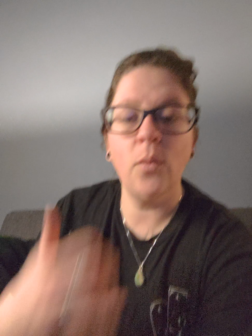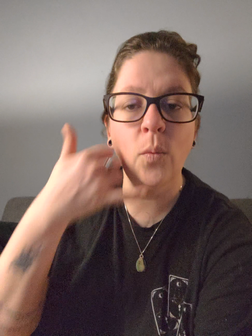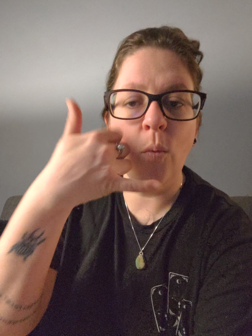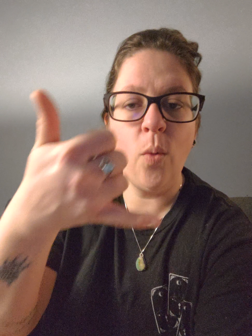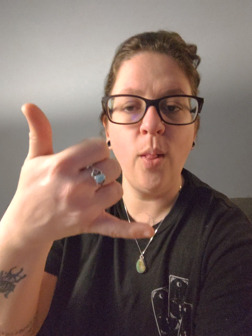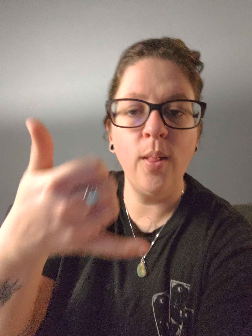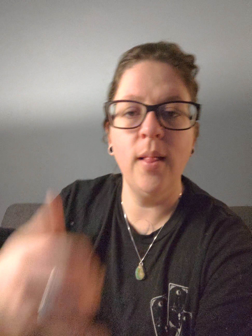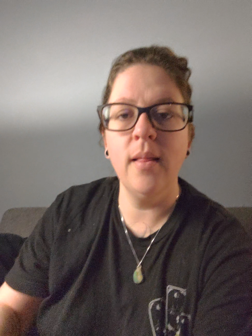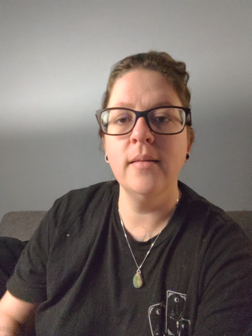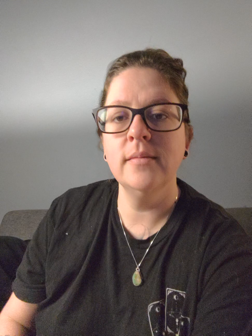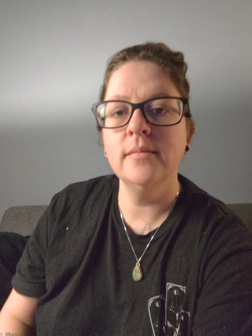call on the phone